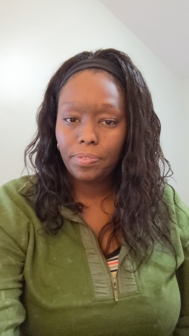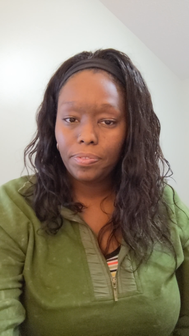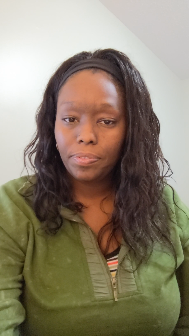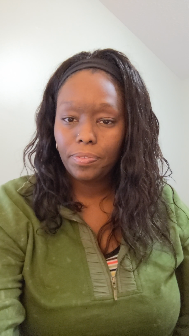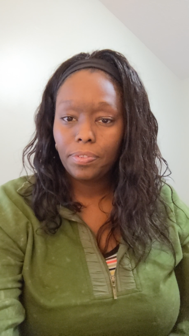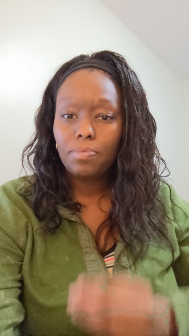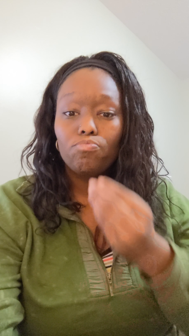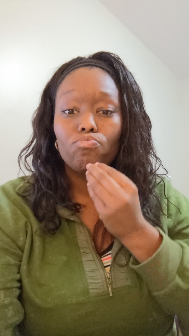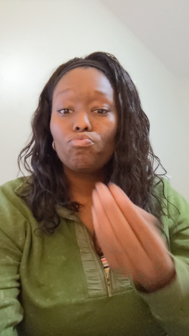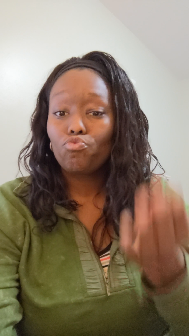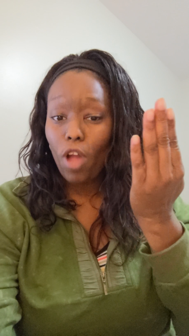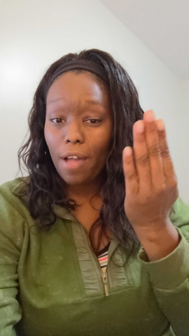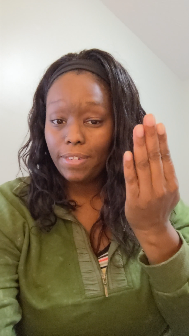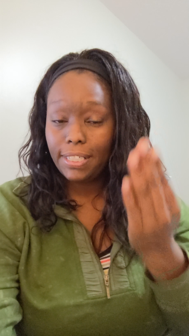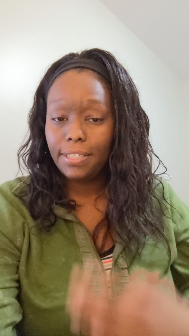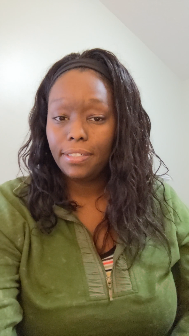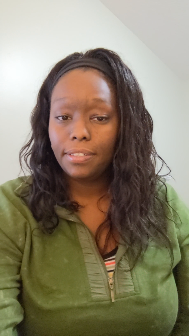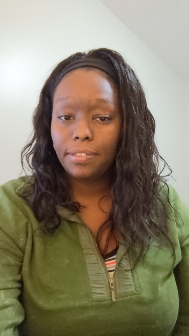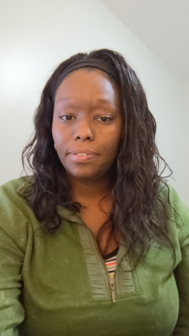breakfast